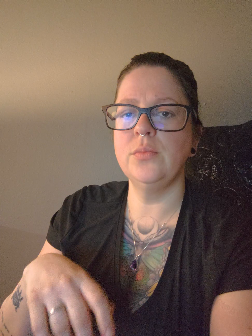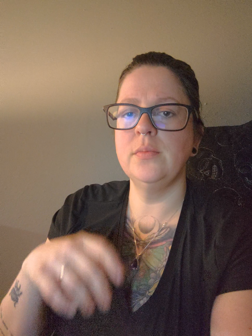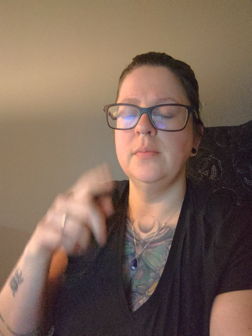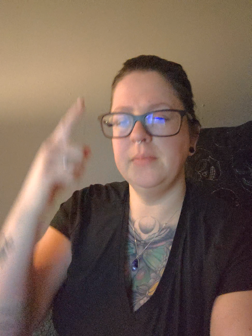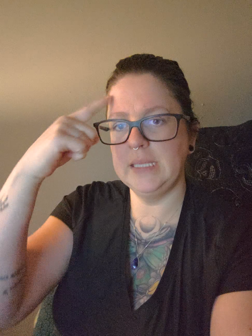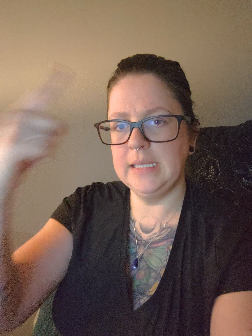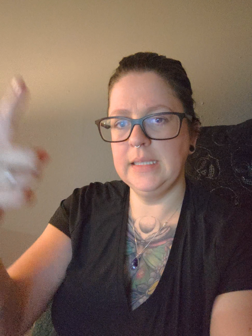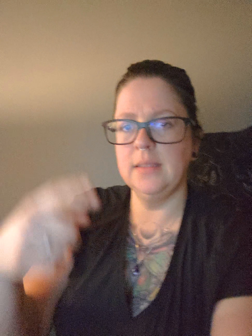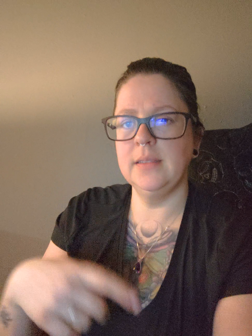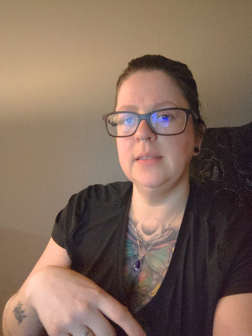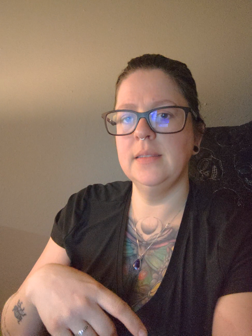penny